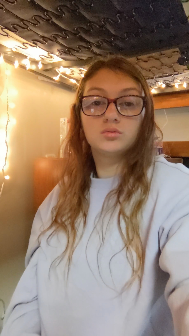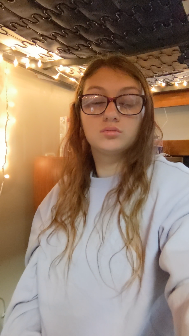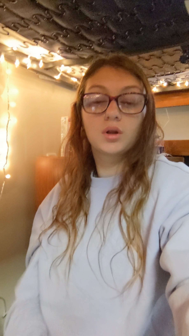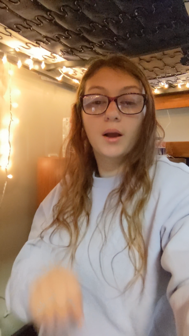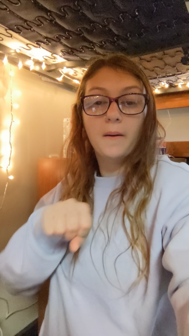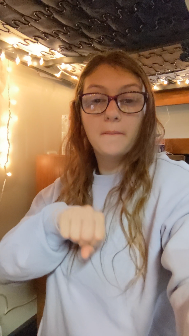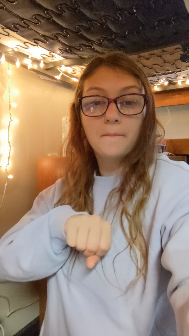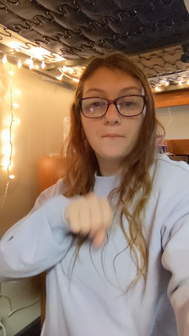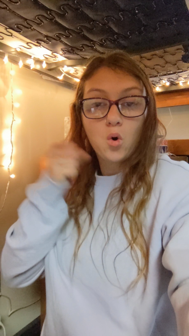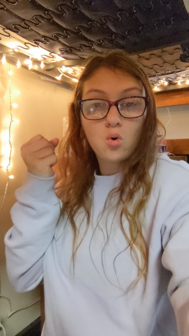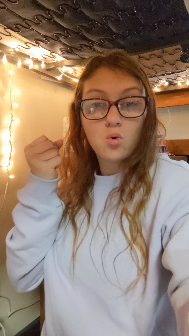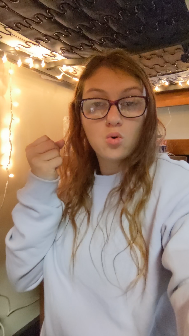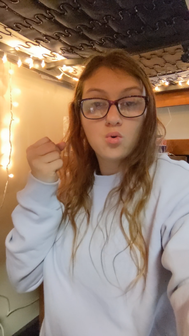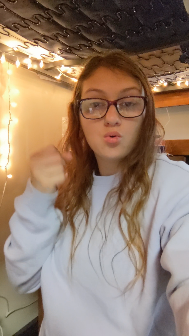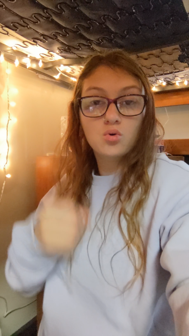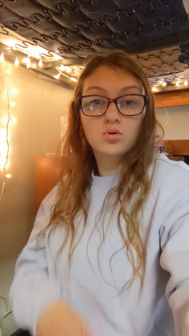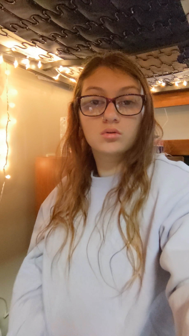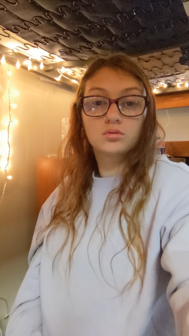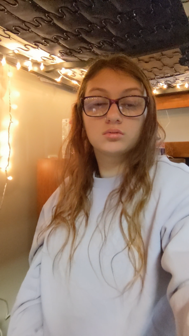broken